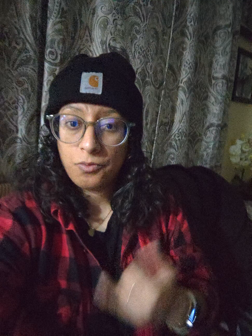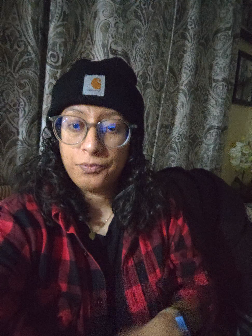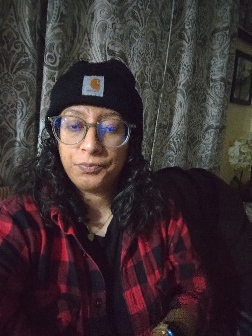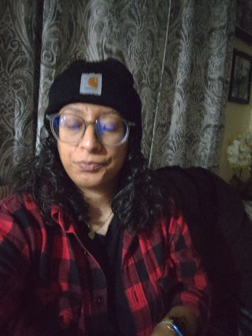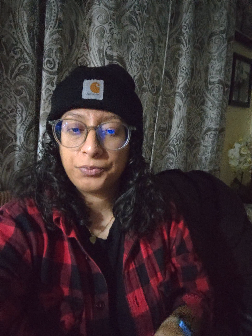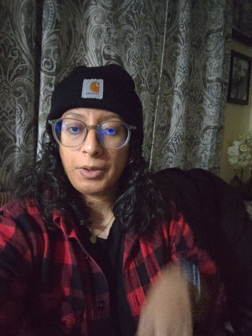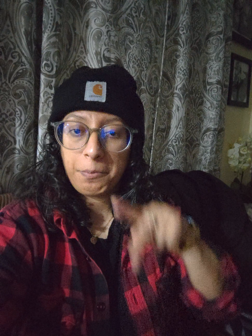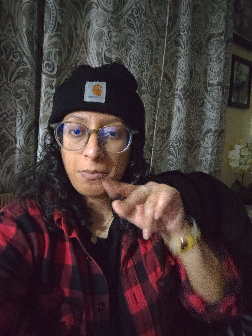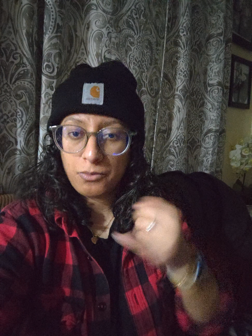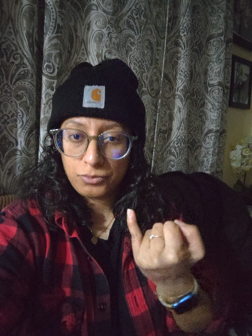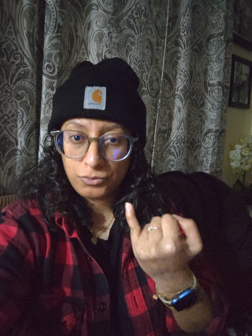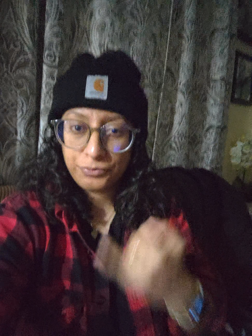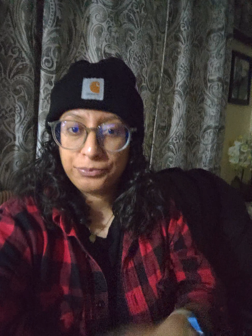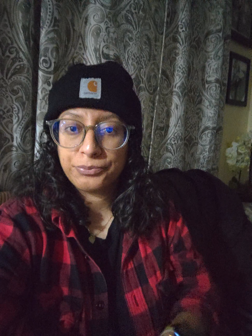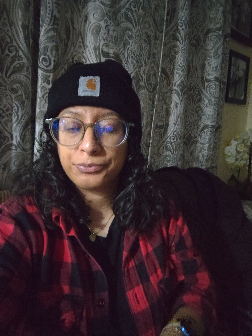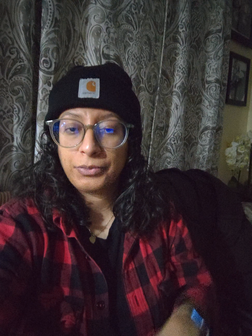pajamas